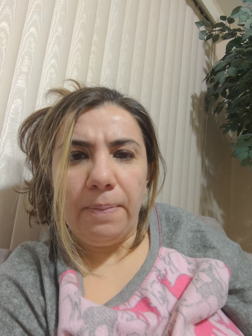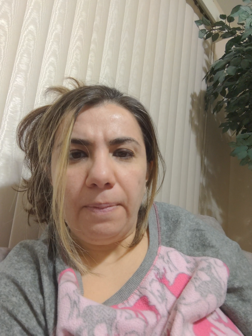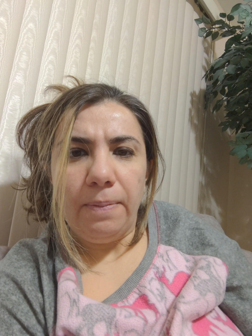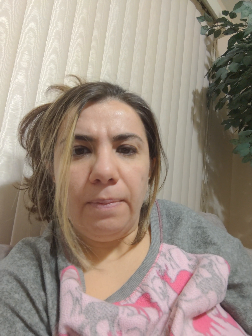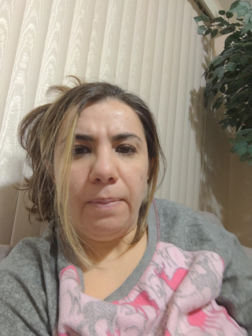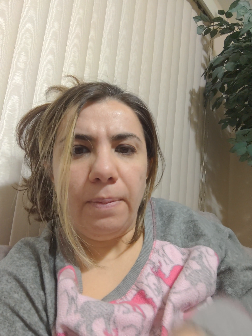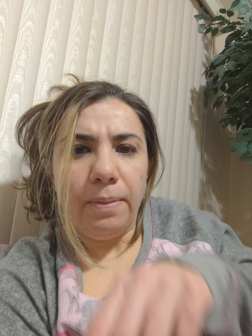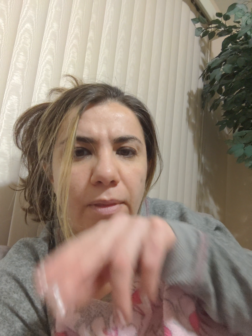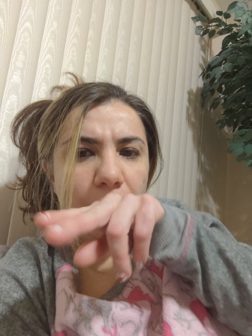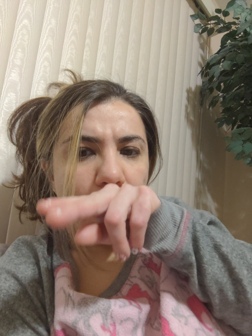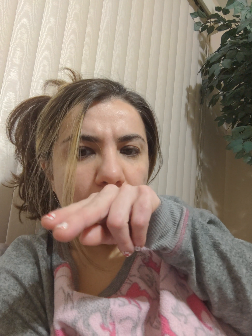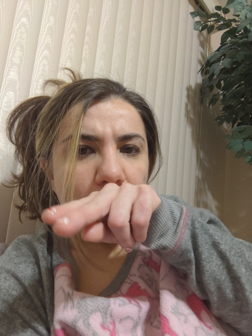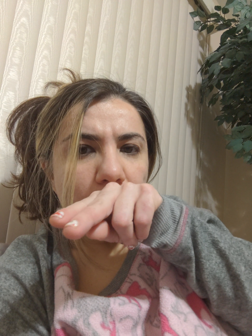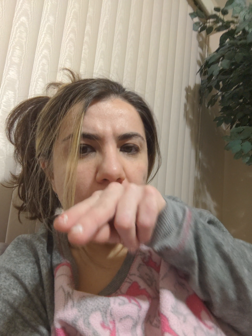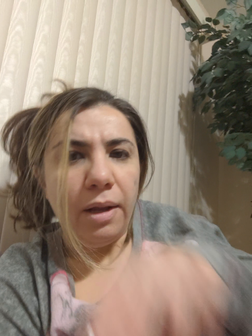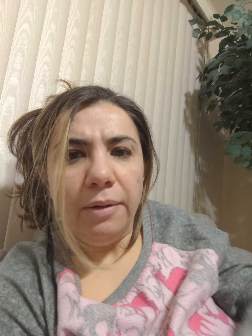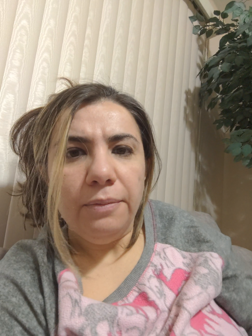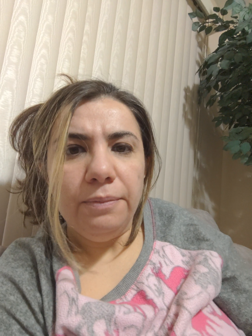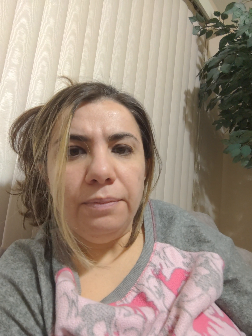tongue